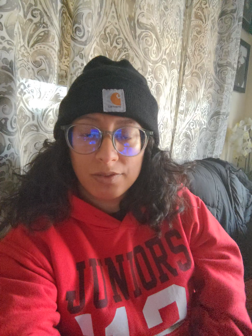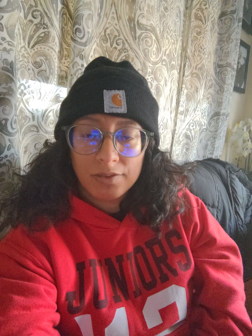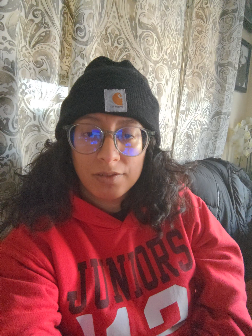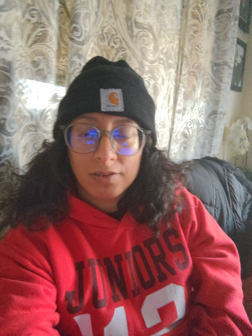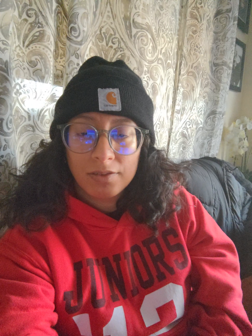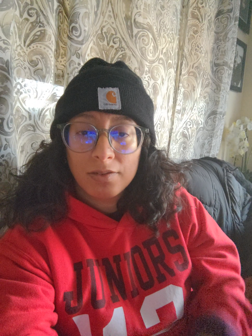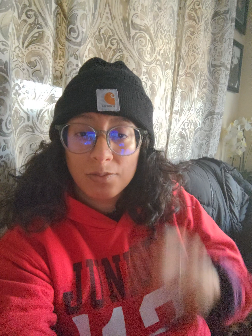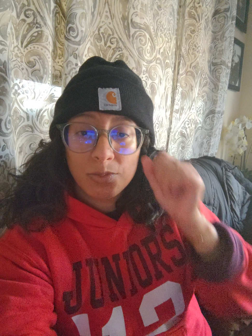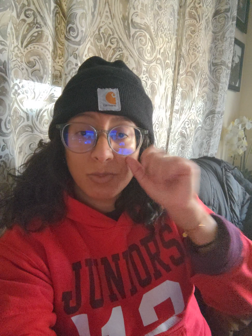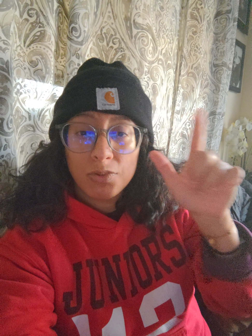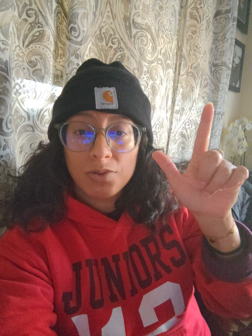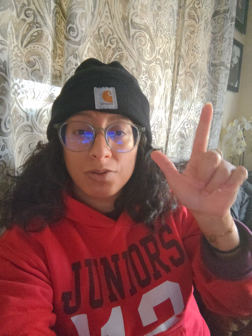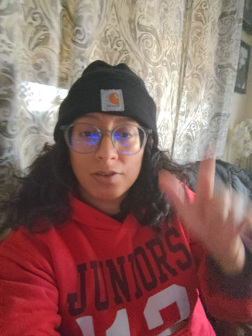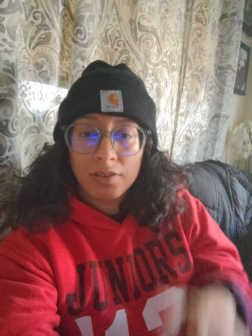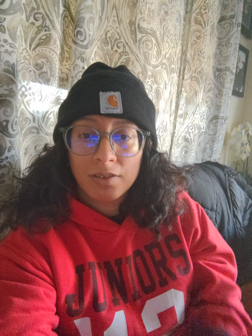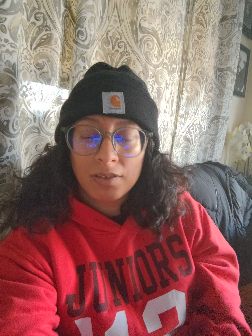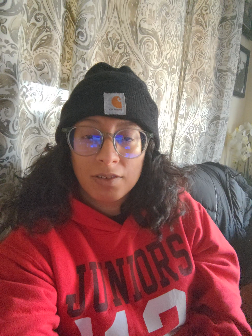awake